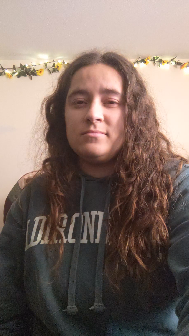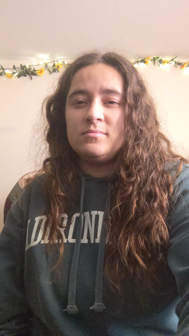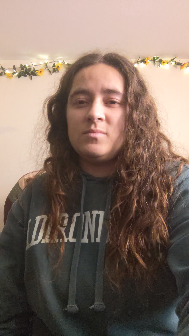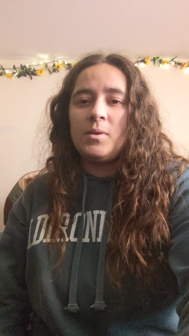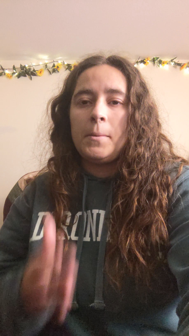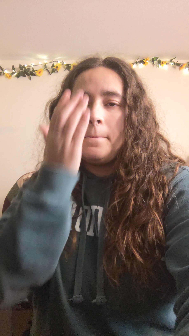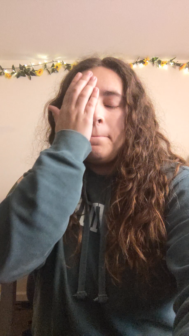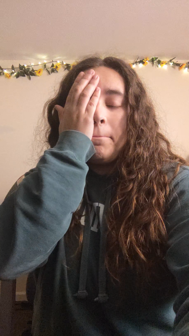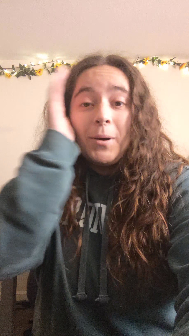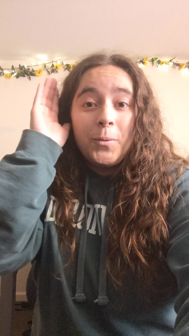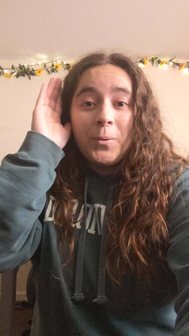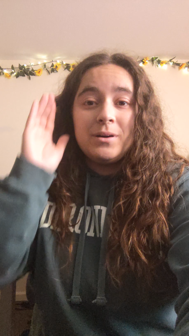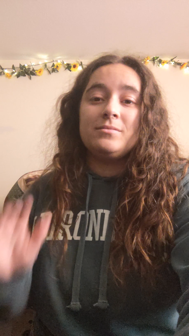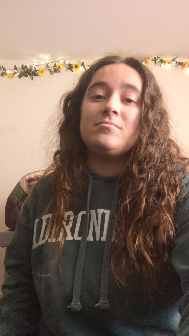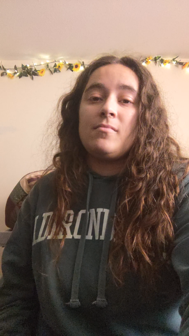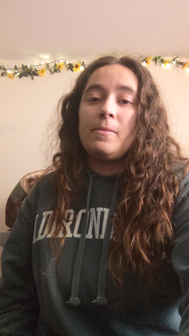peekaboo